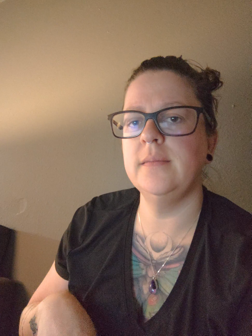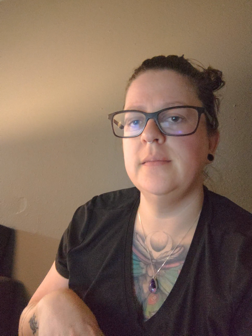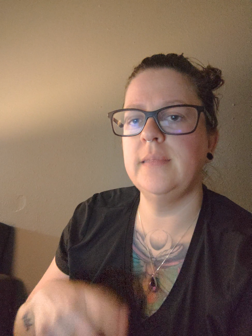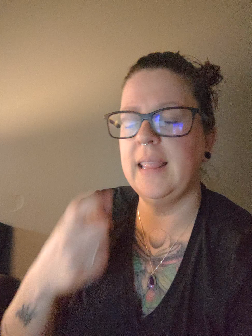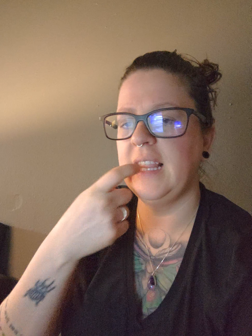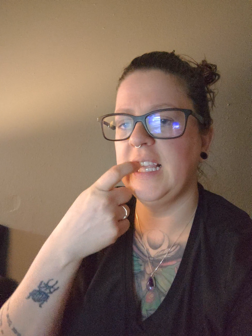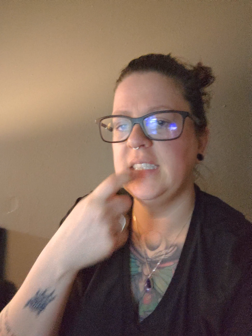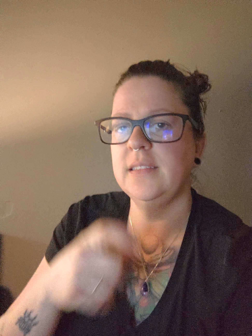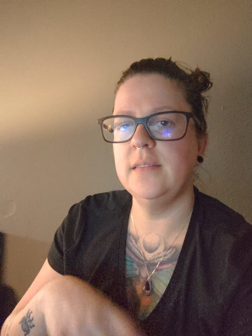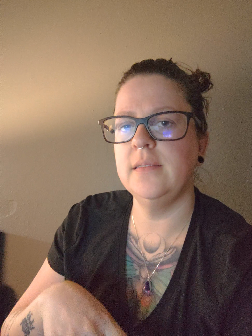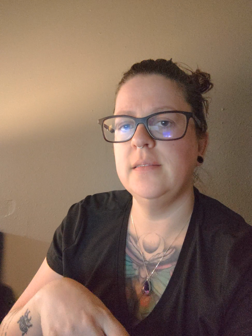window